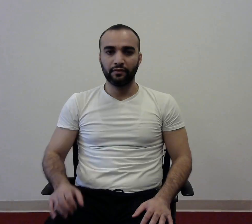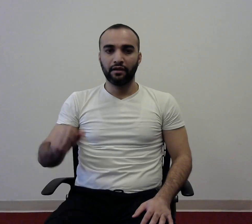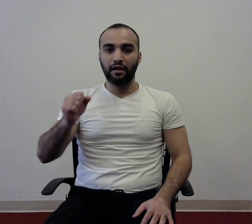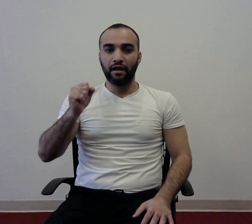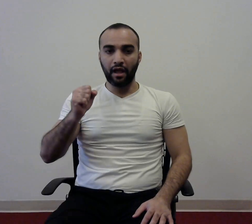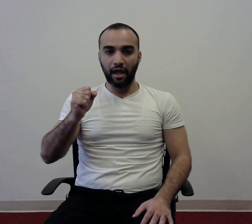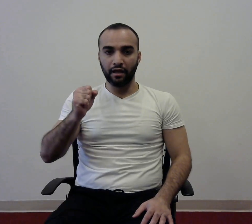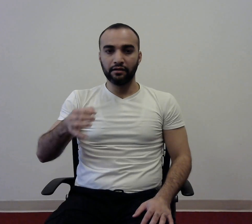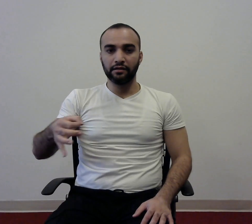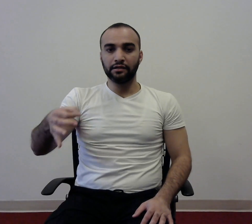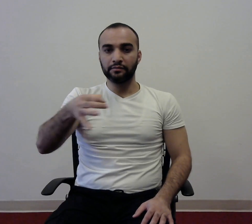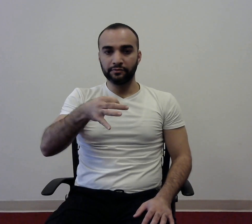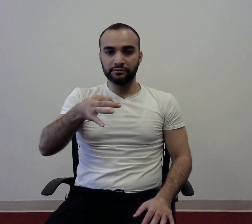abşeron rayon